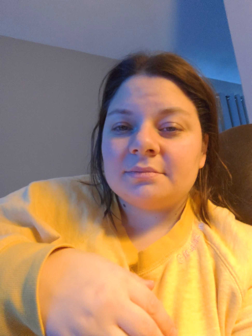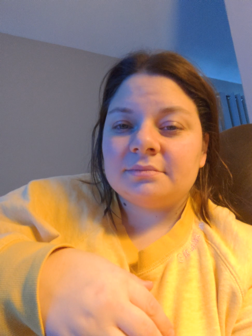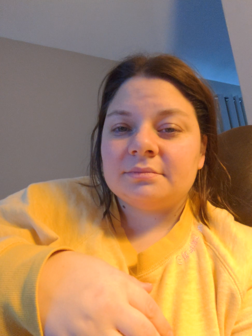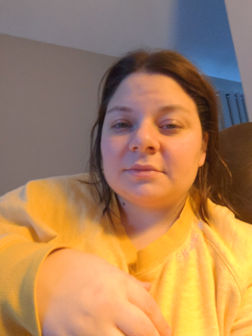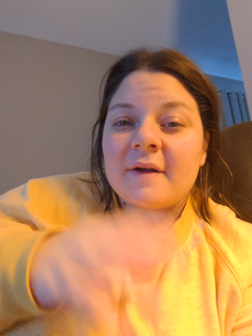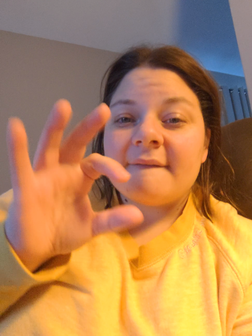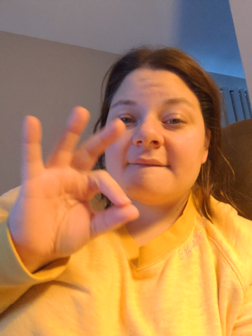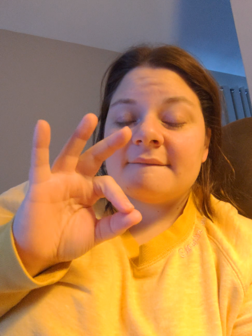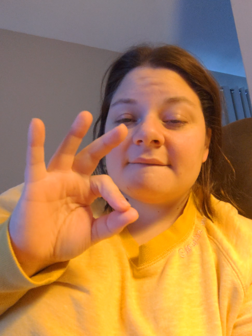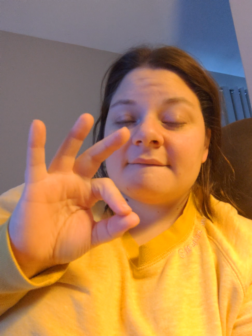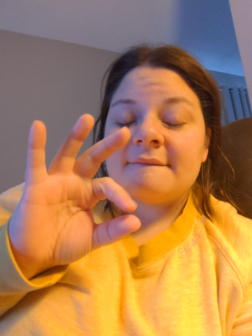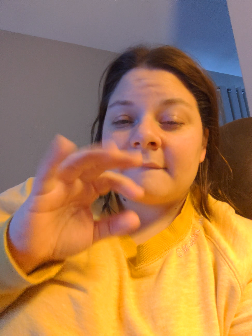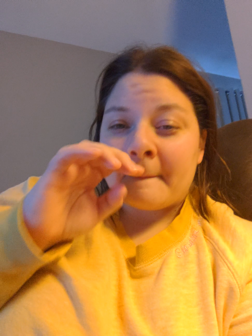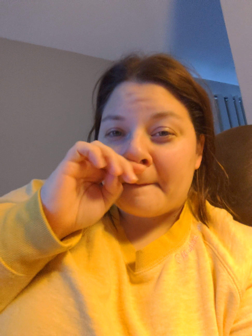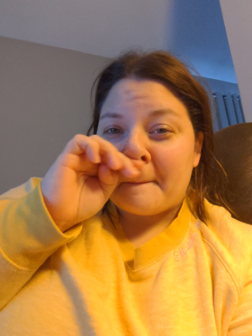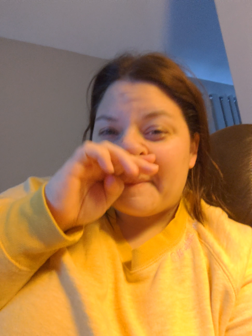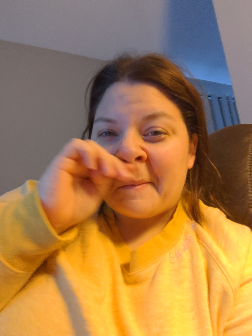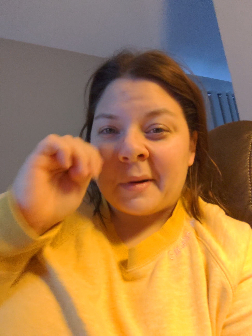fall